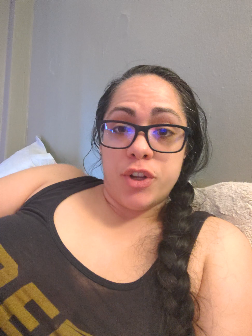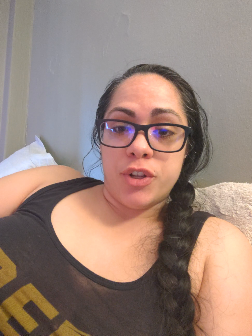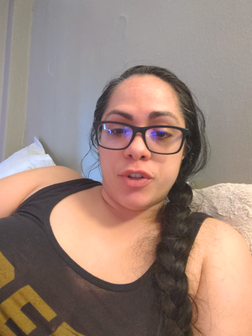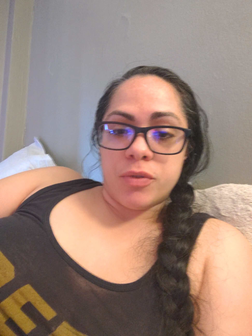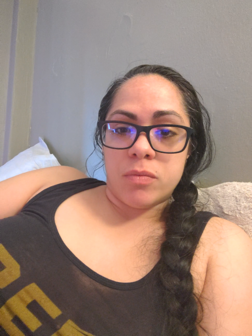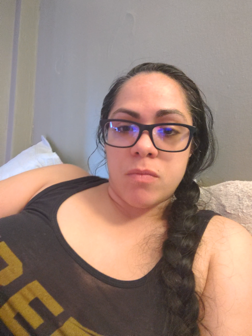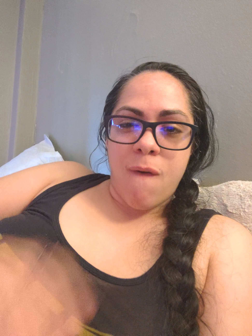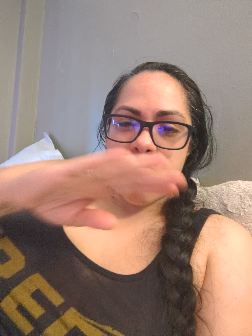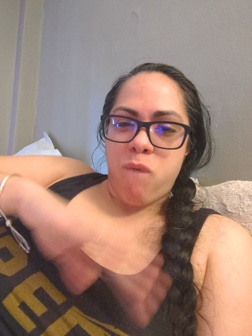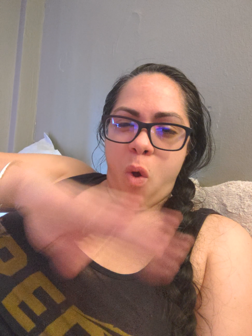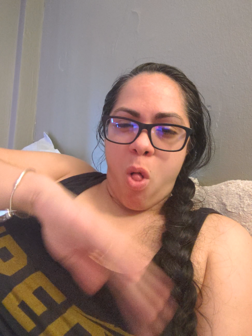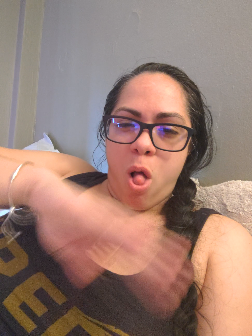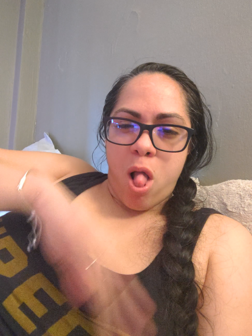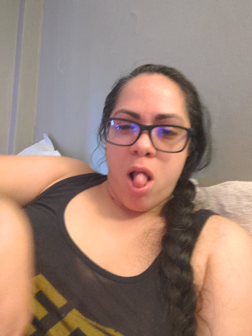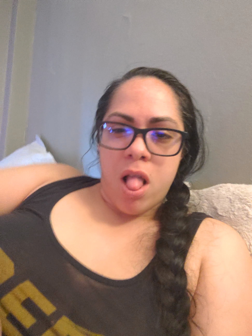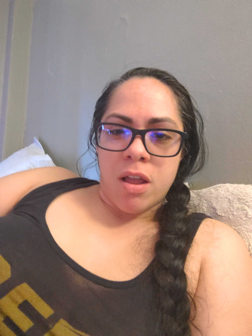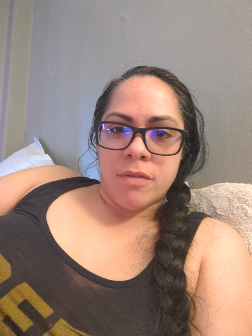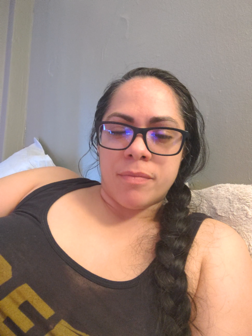fall